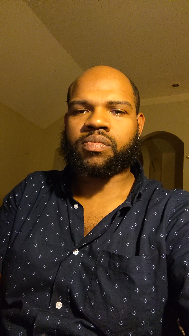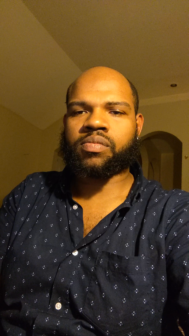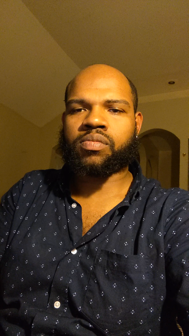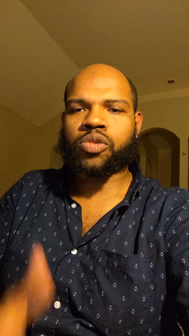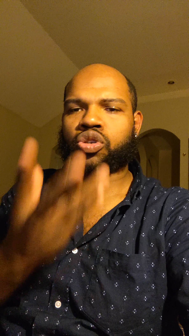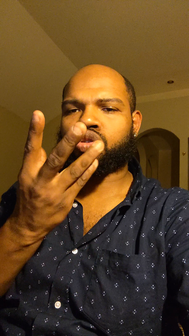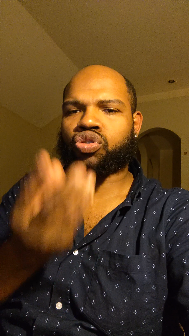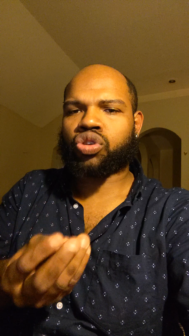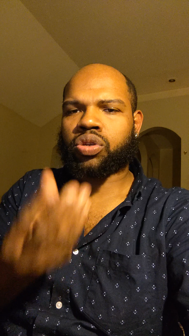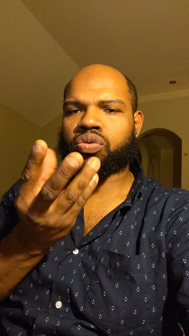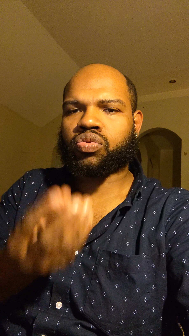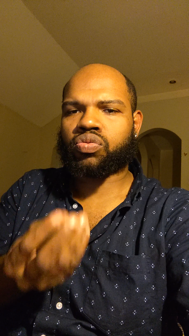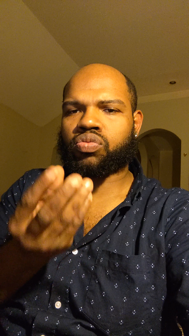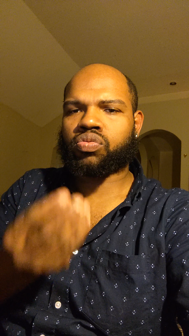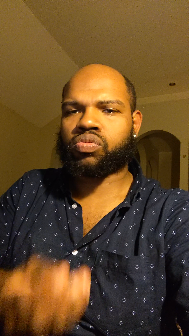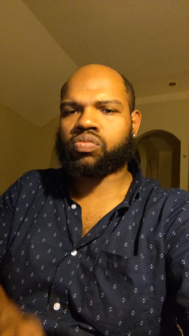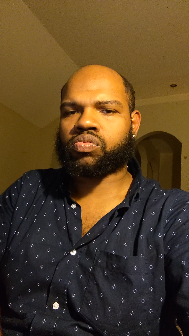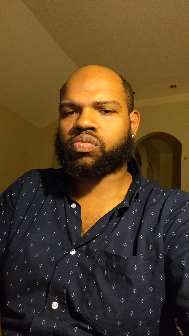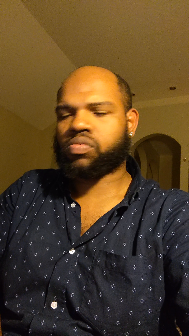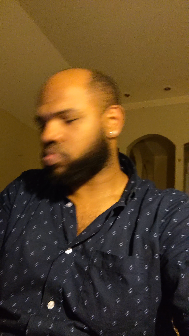gentle